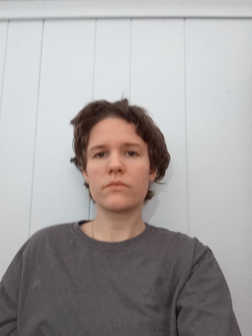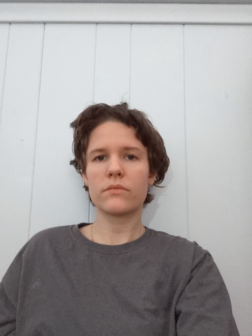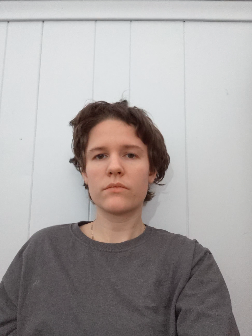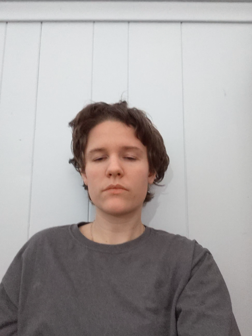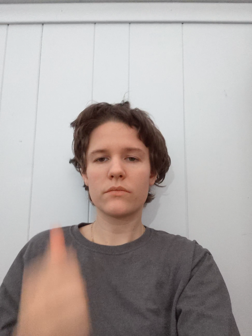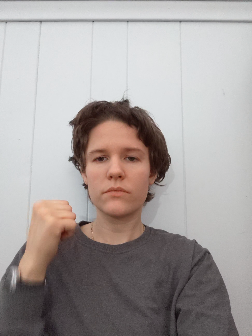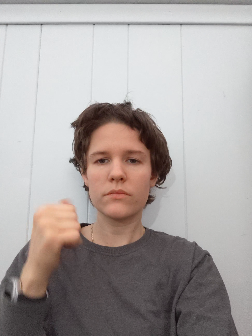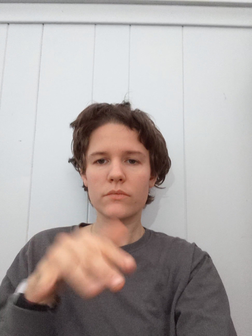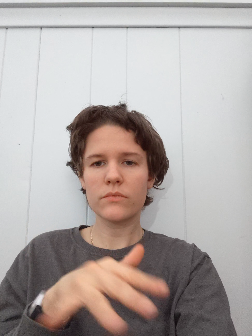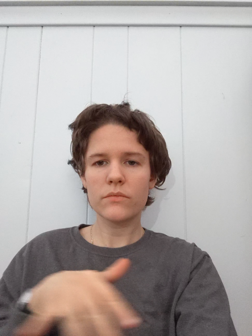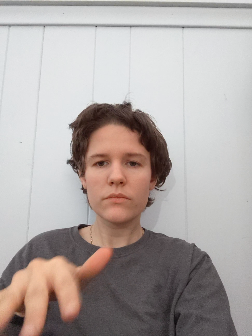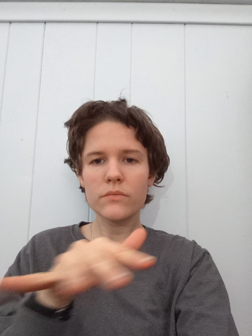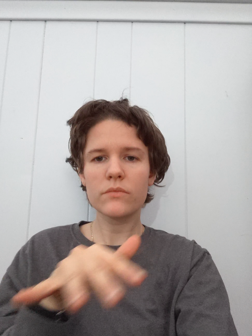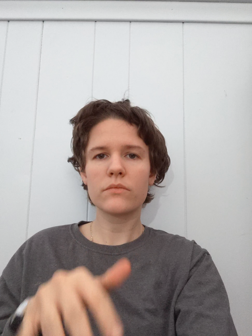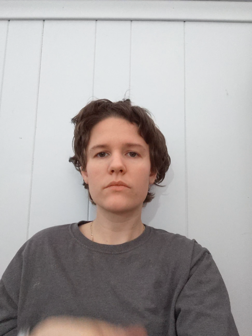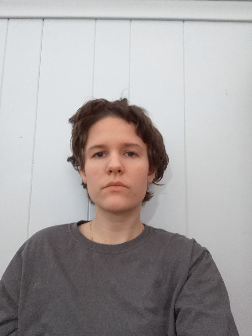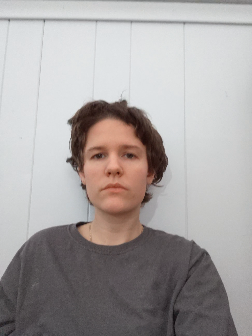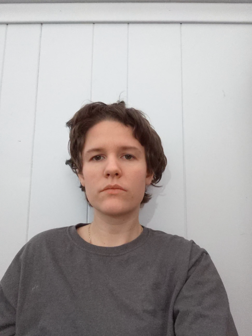backyard